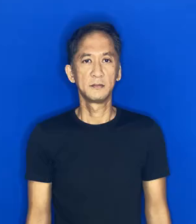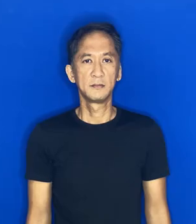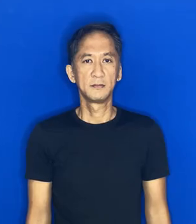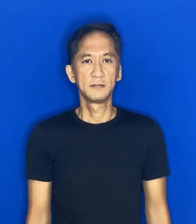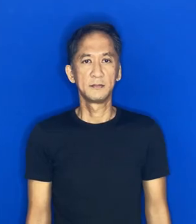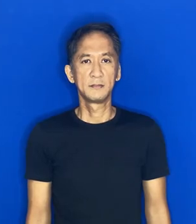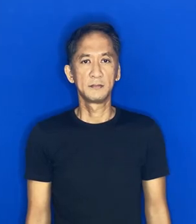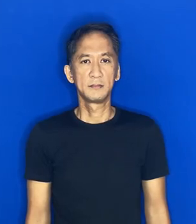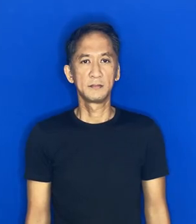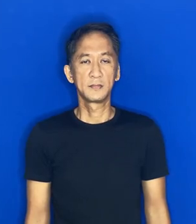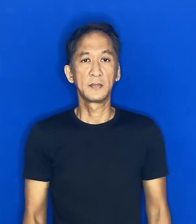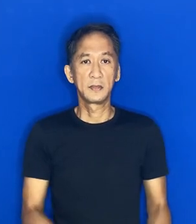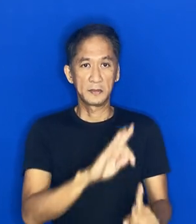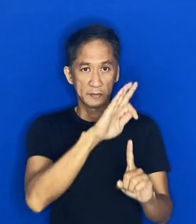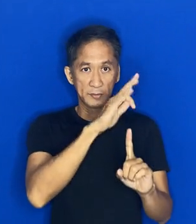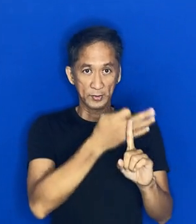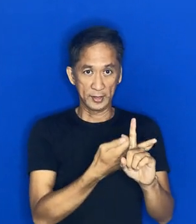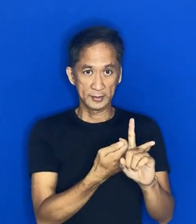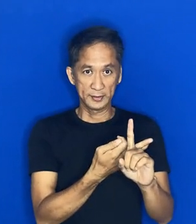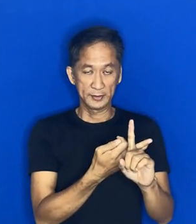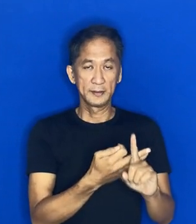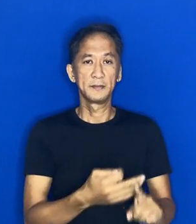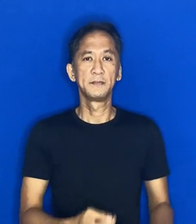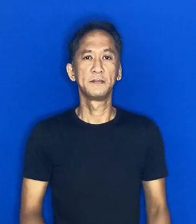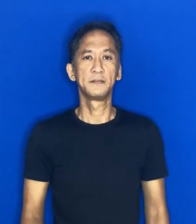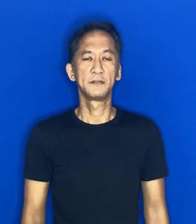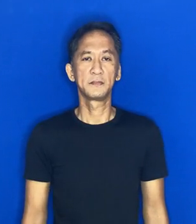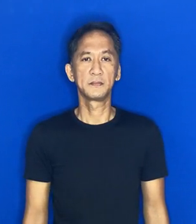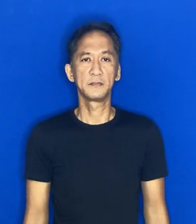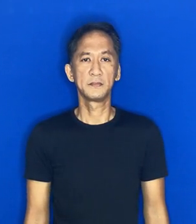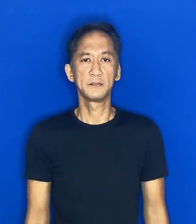february